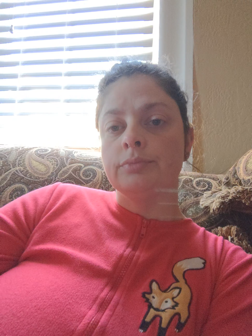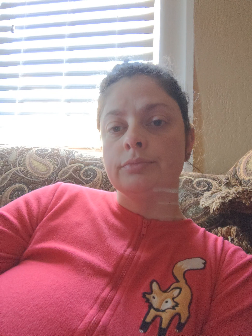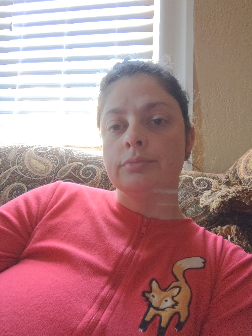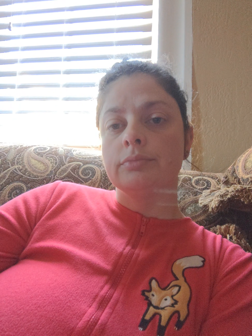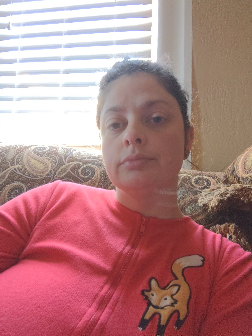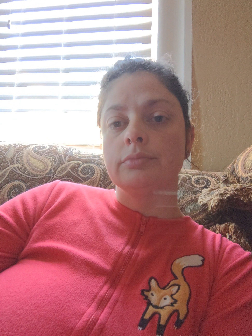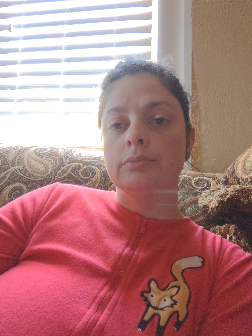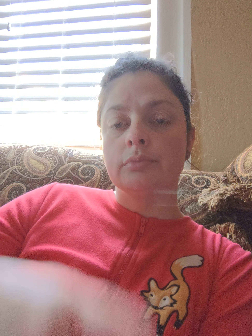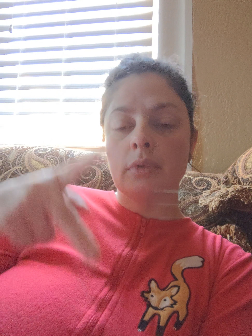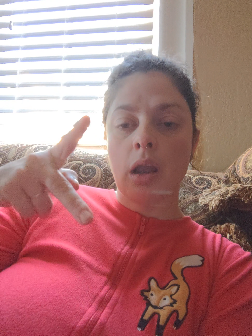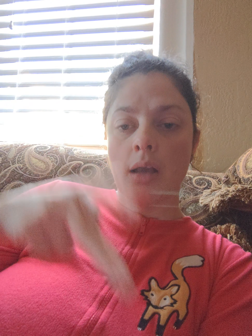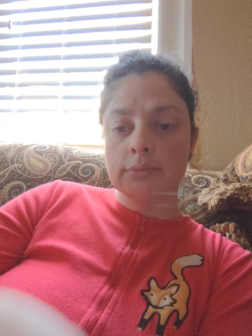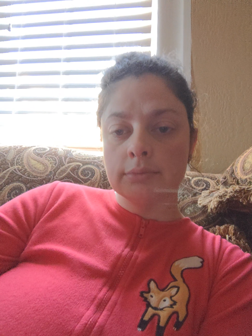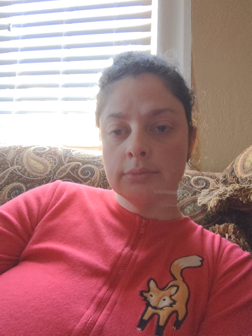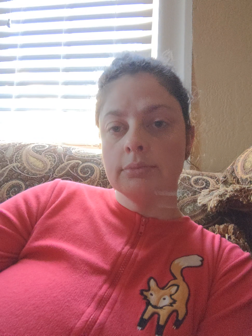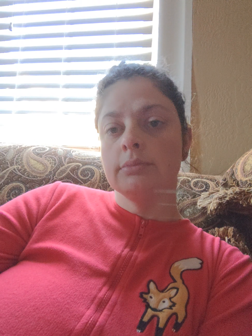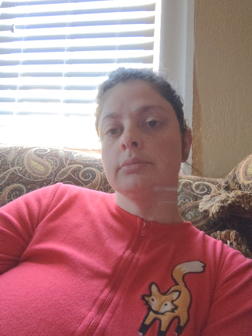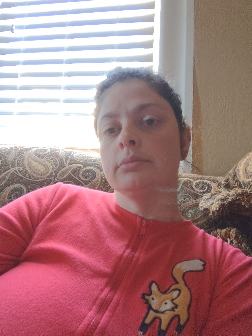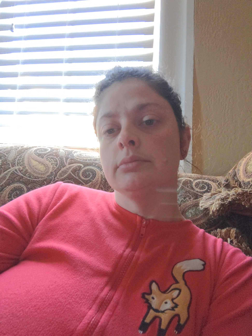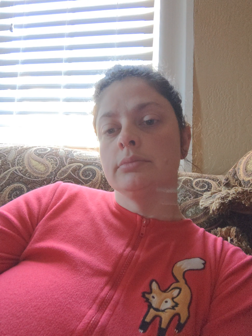cut